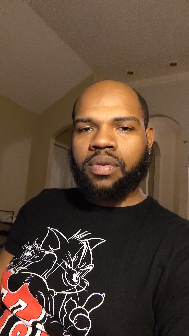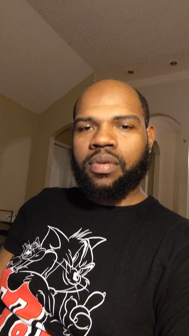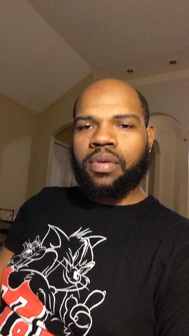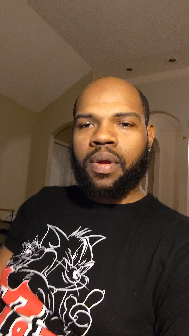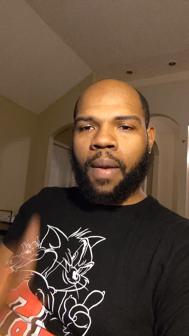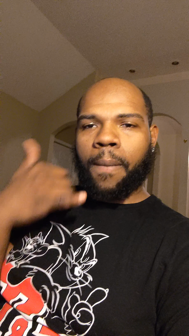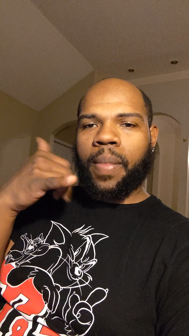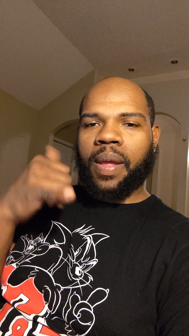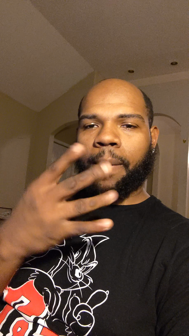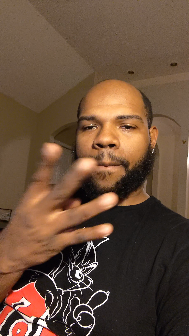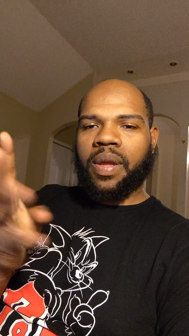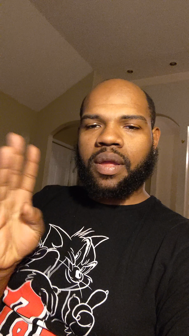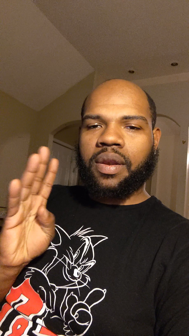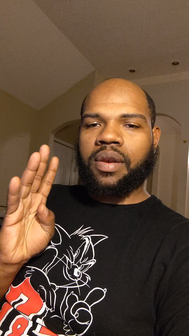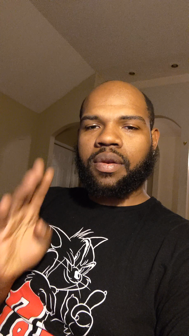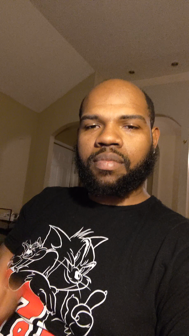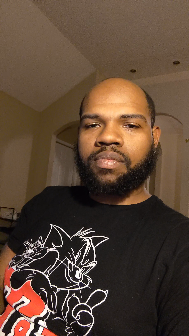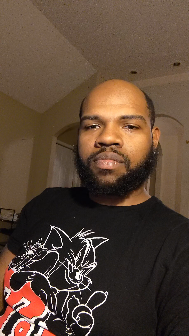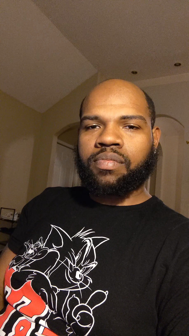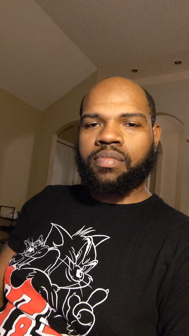playpen